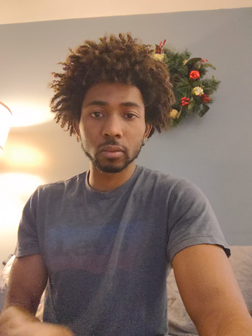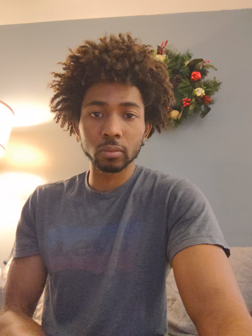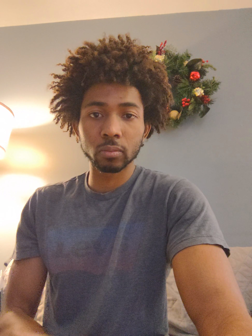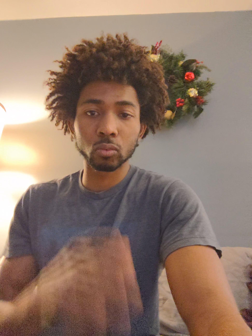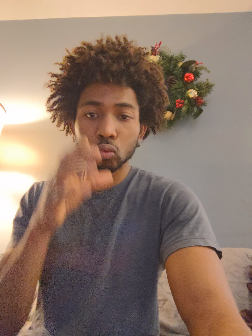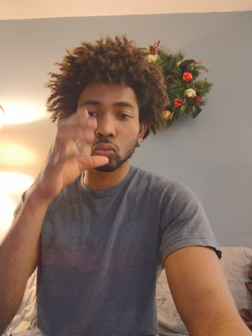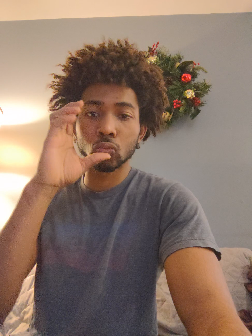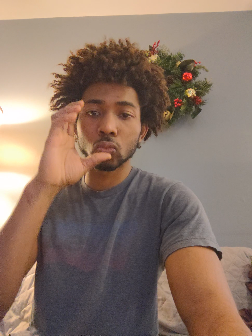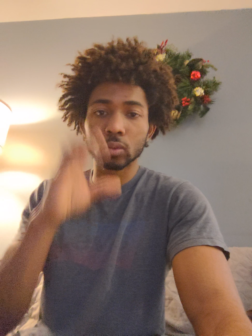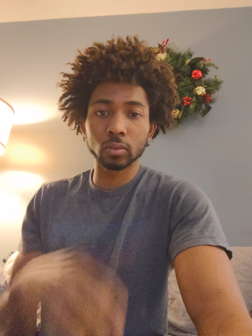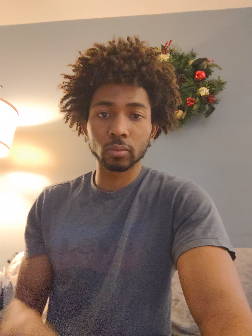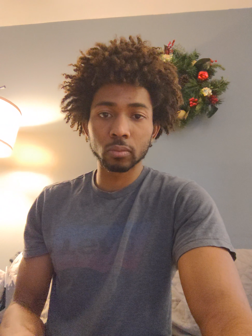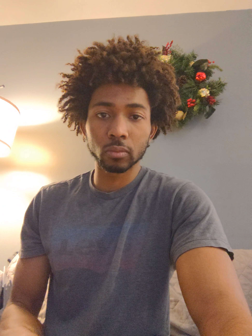drink